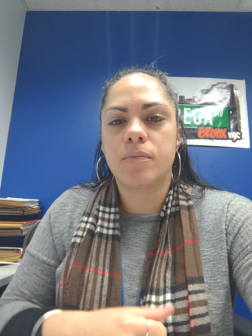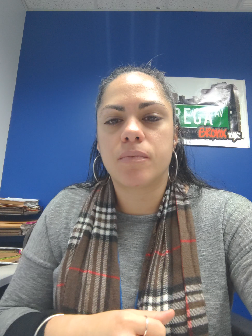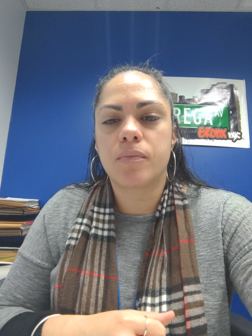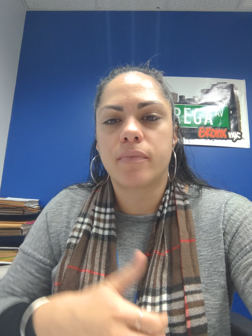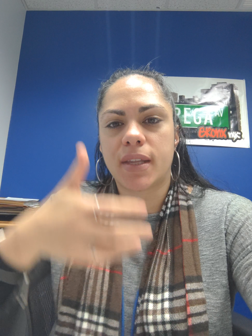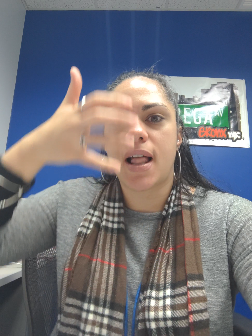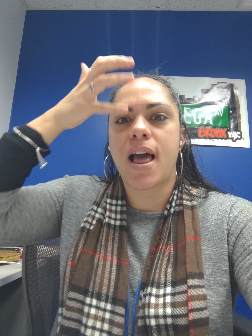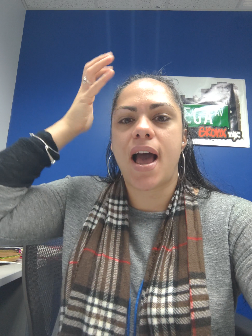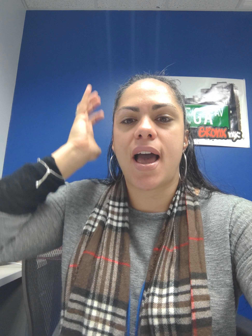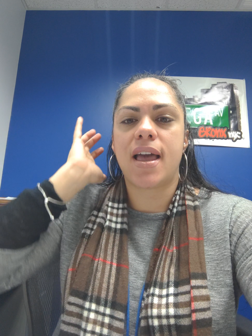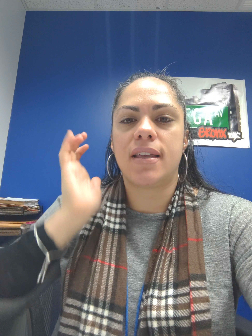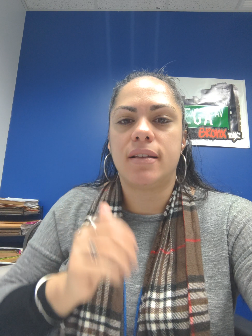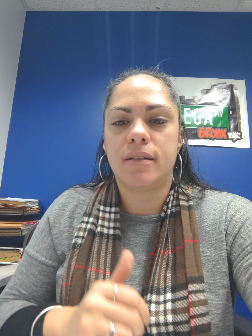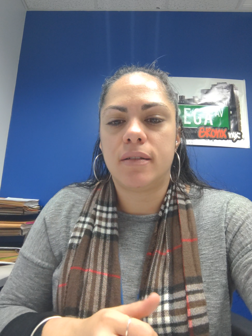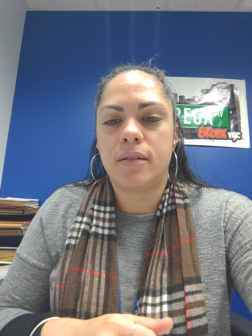lion